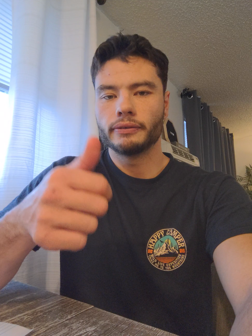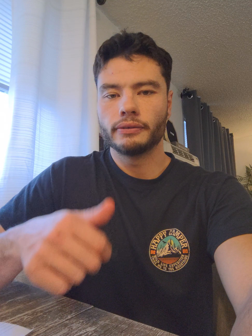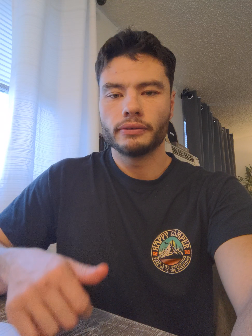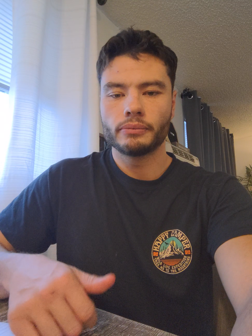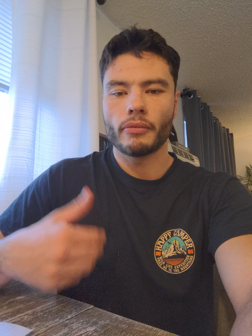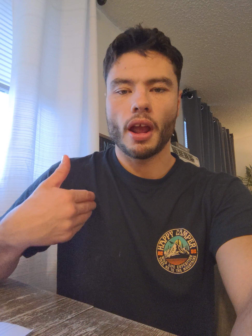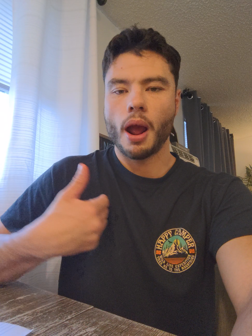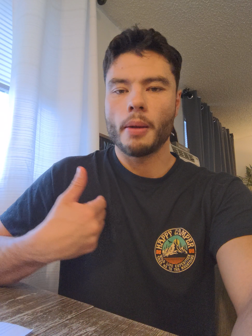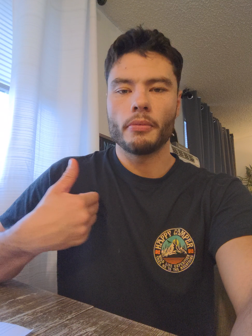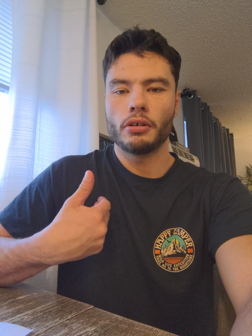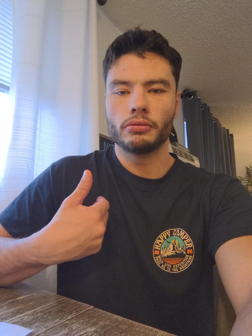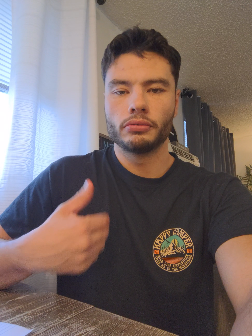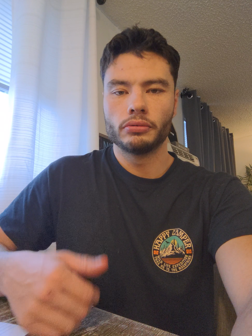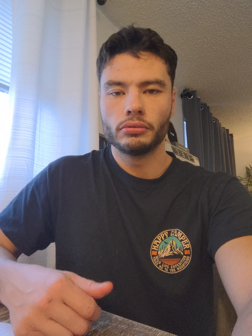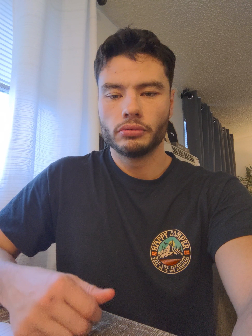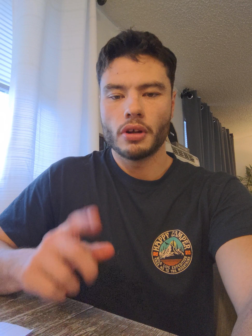animal